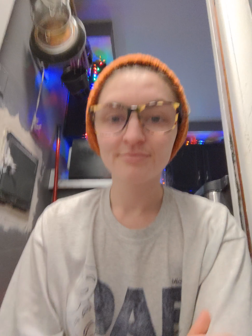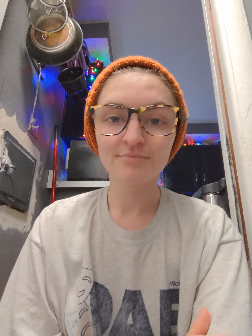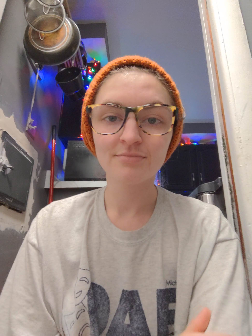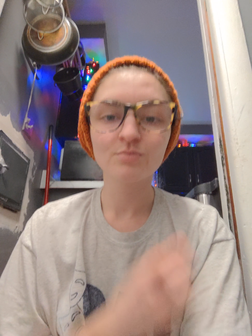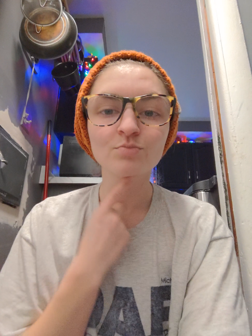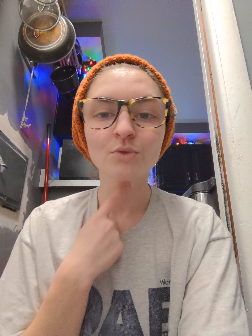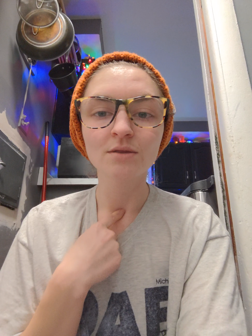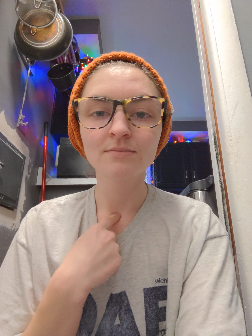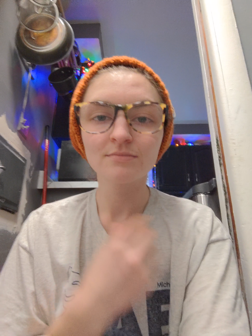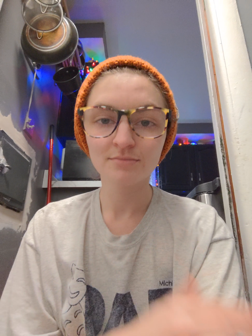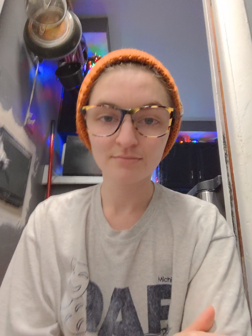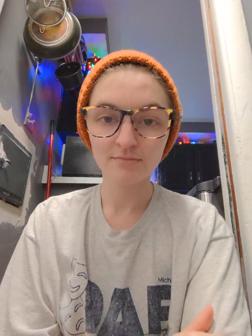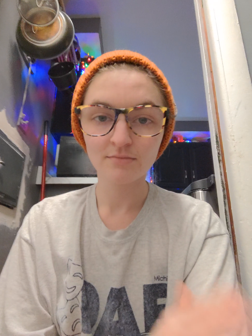thirsty